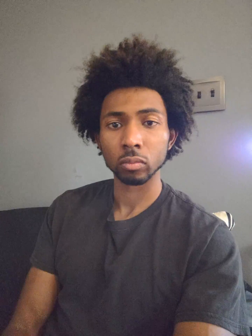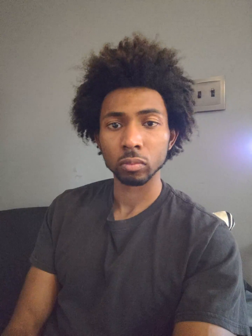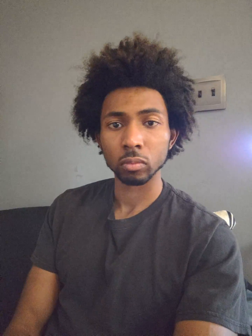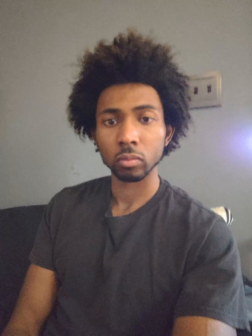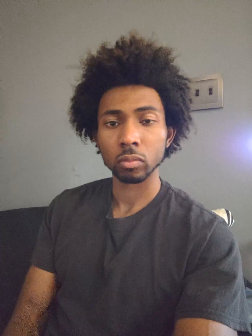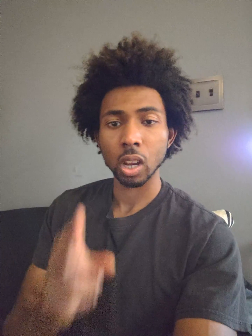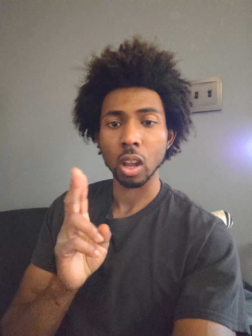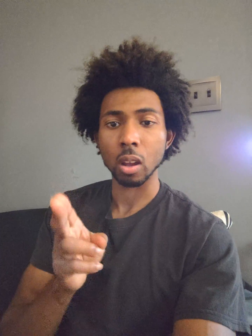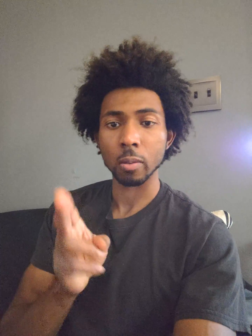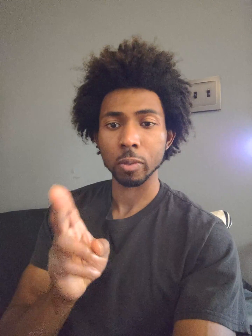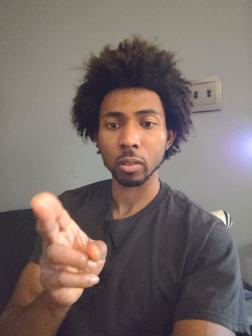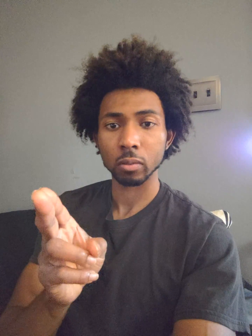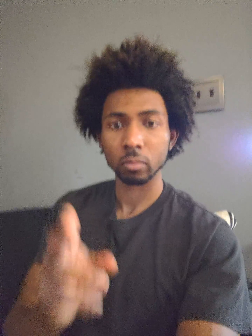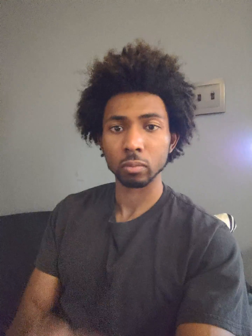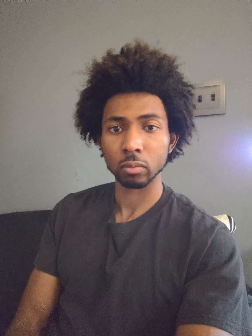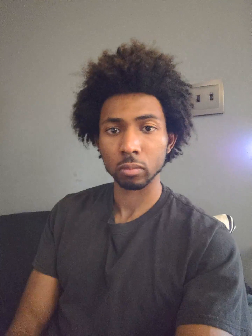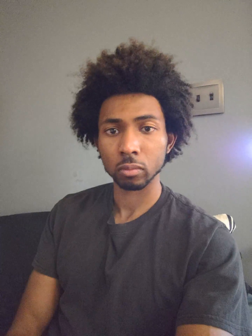hurry